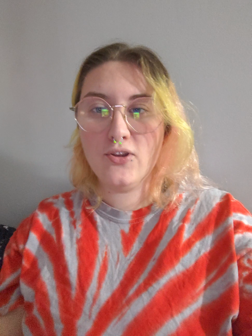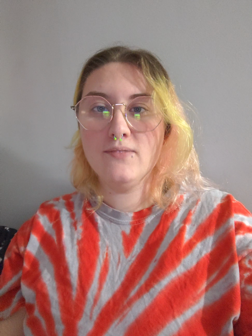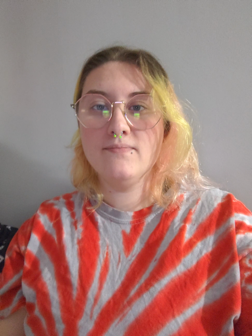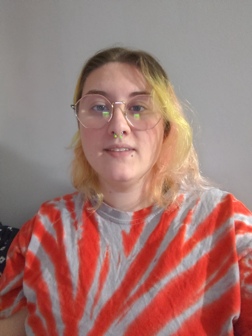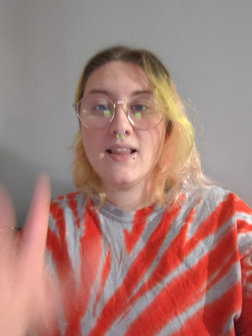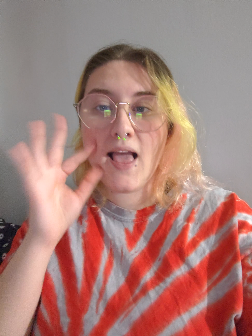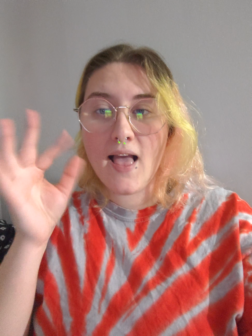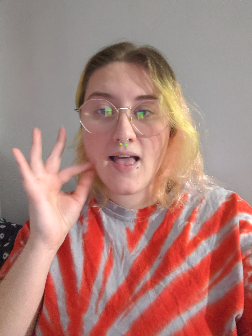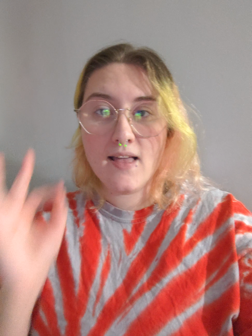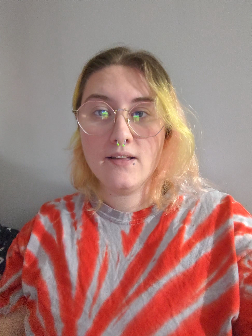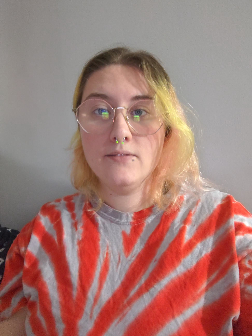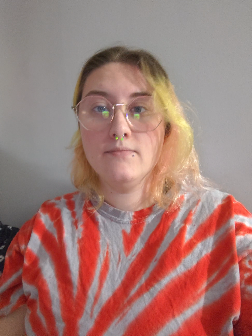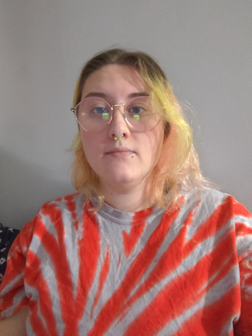cat